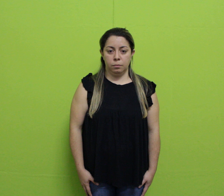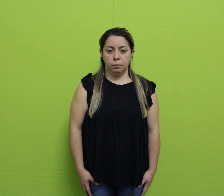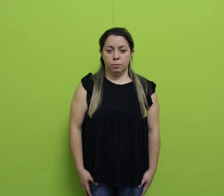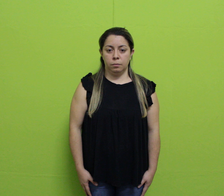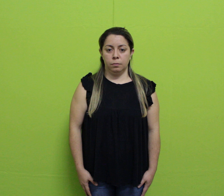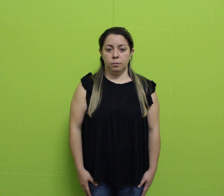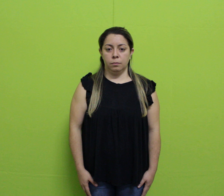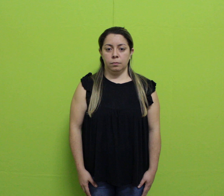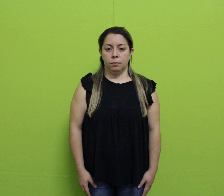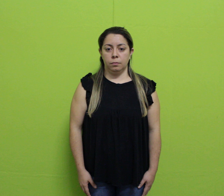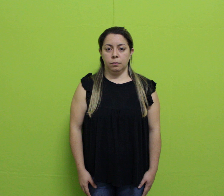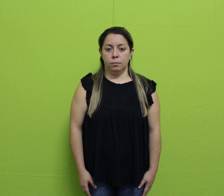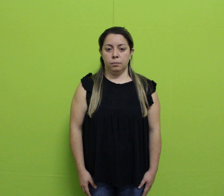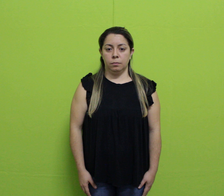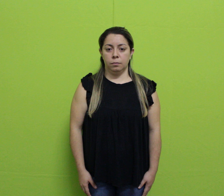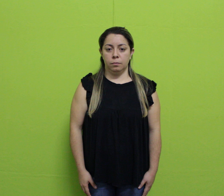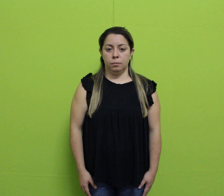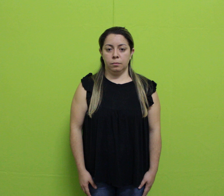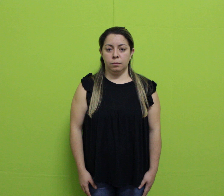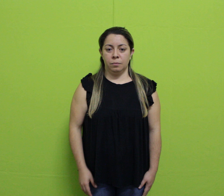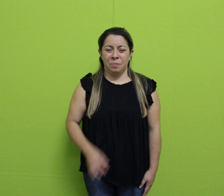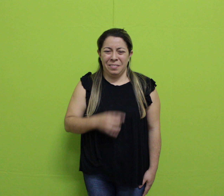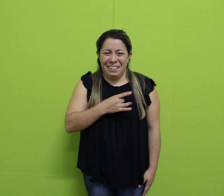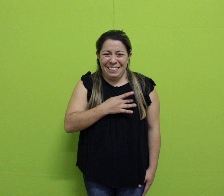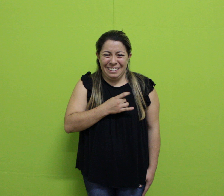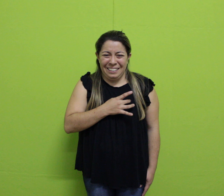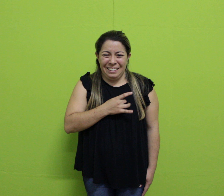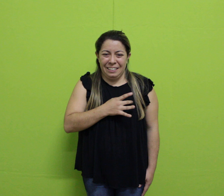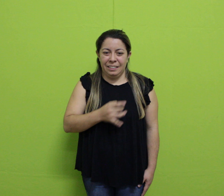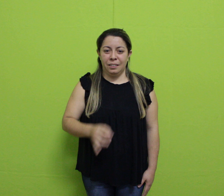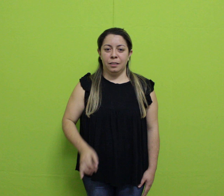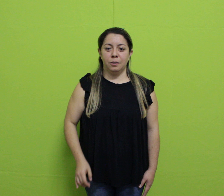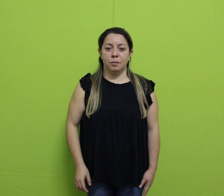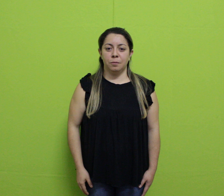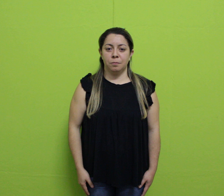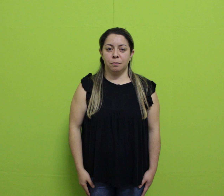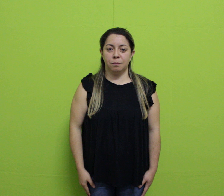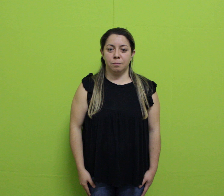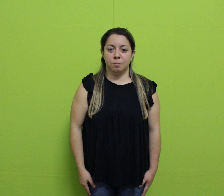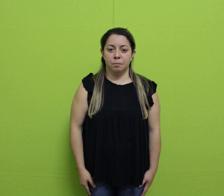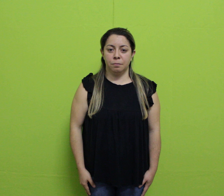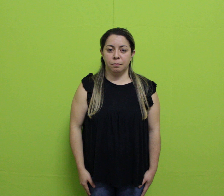medo